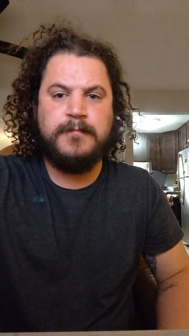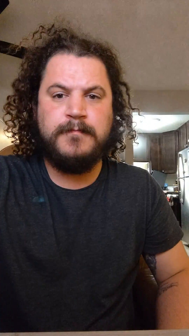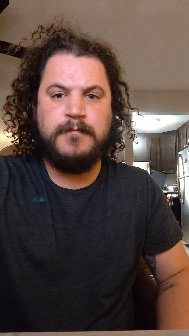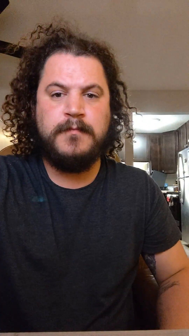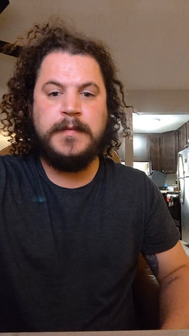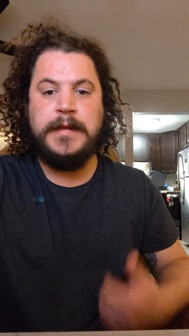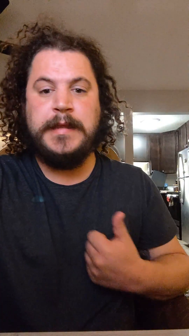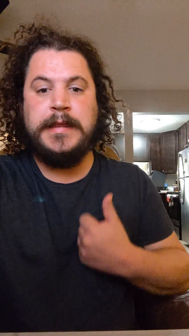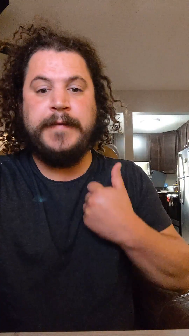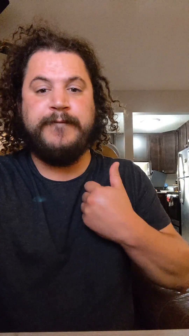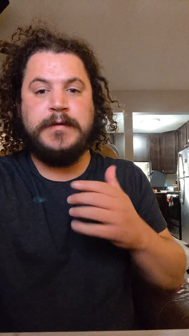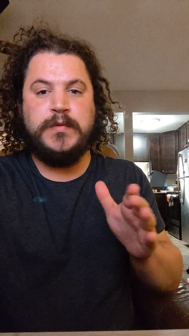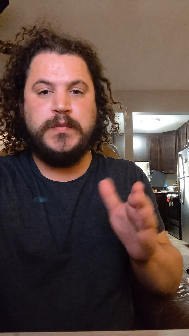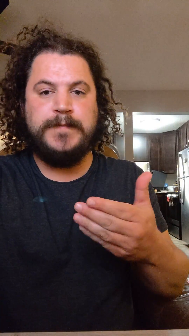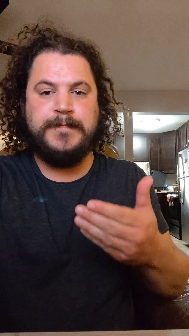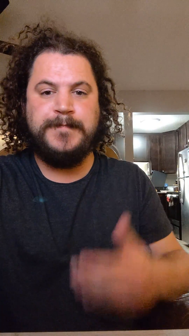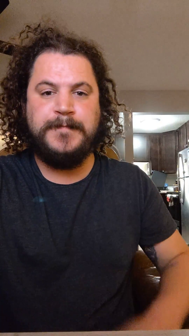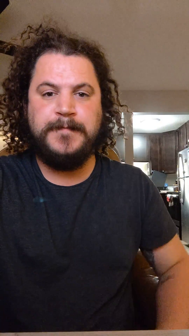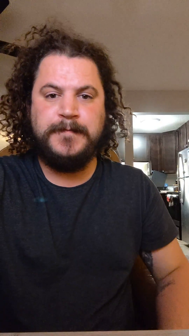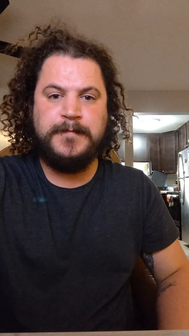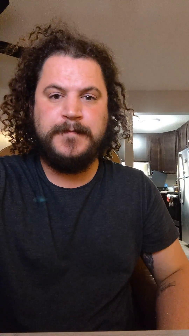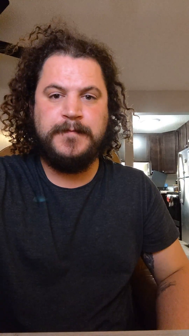living room